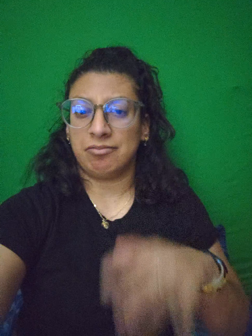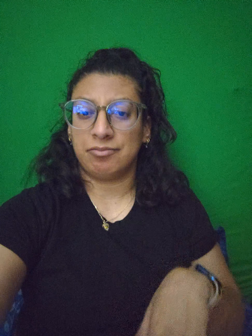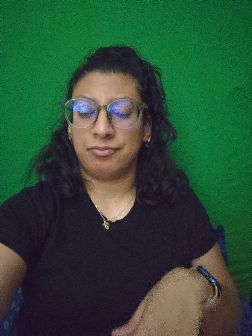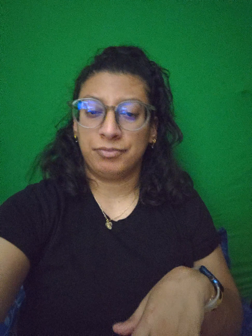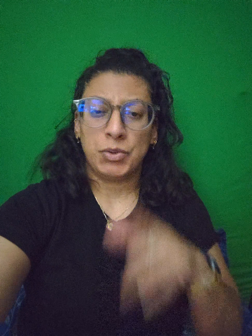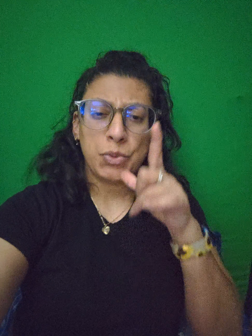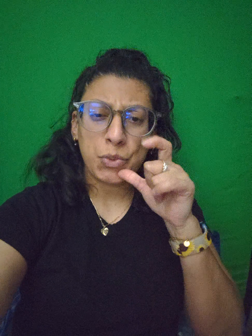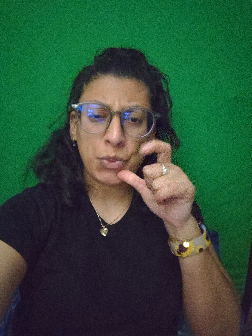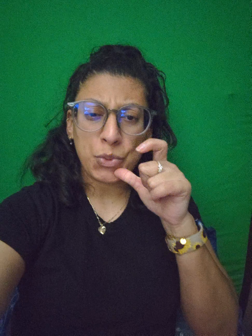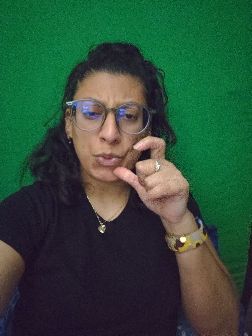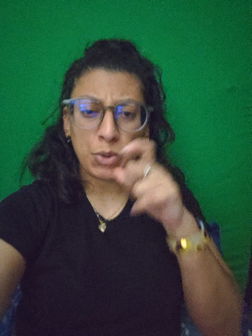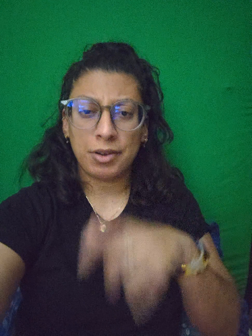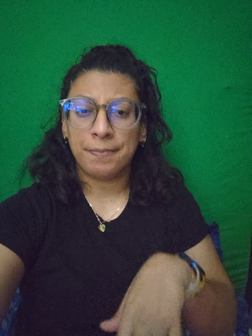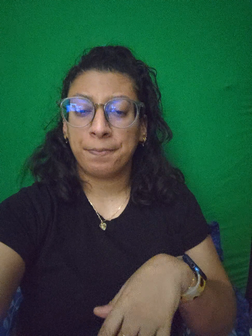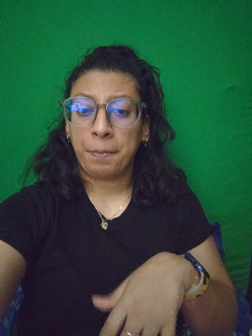who